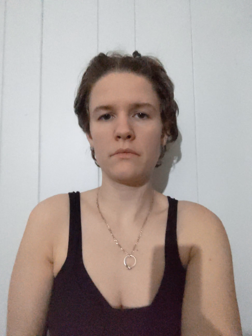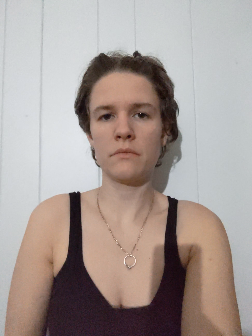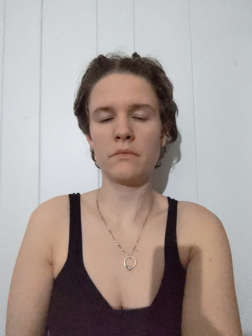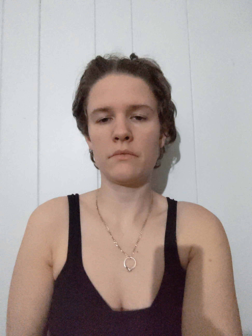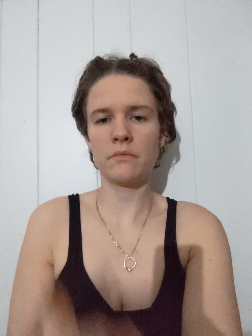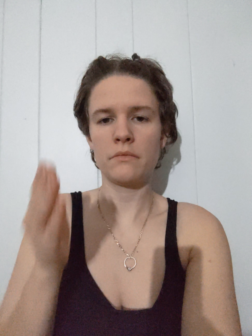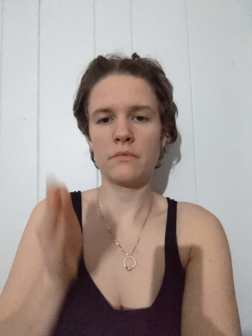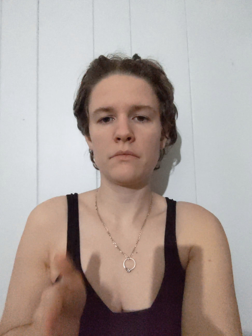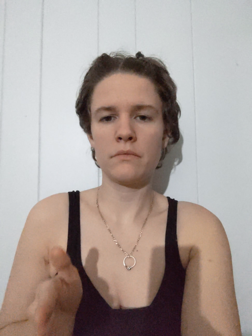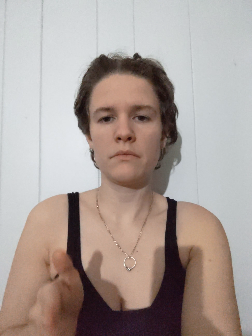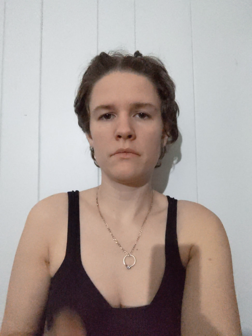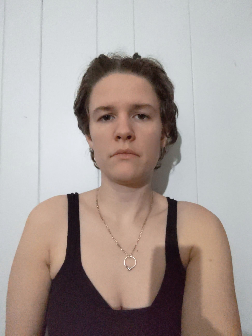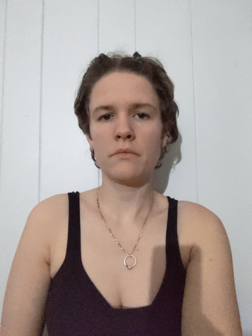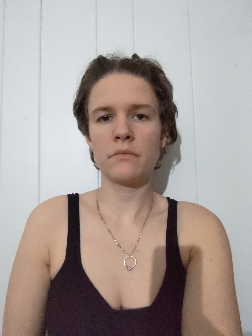person